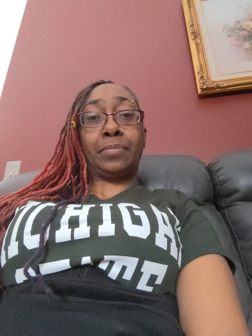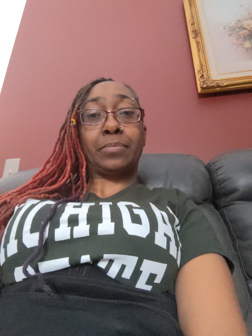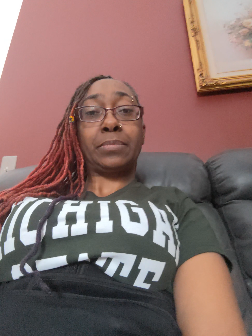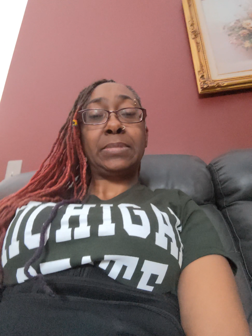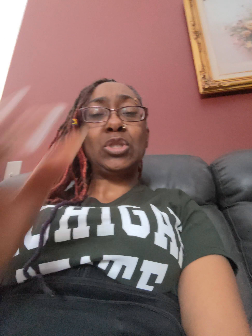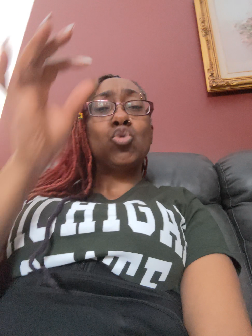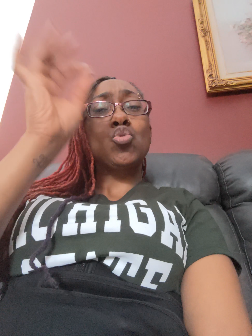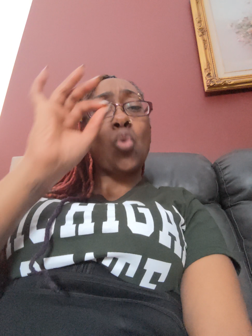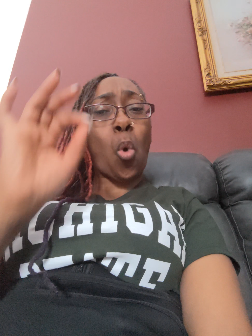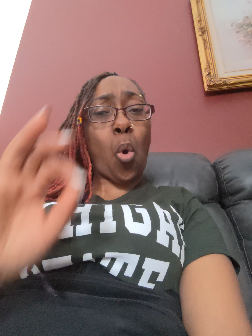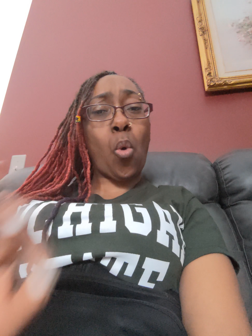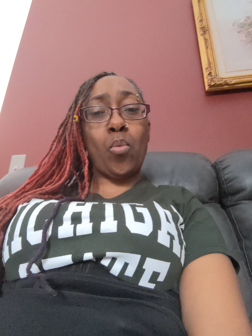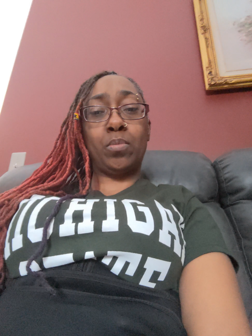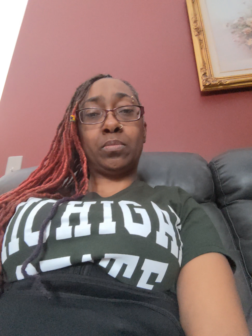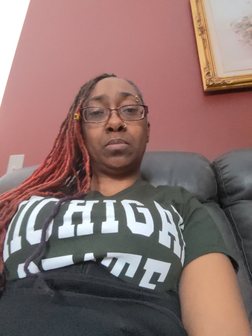snow